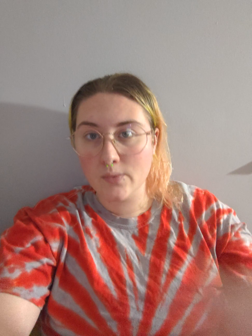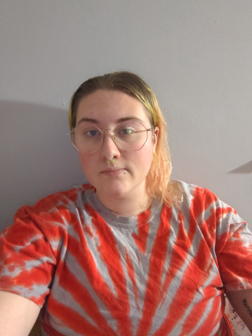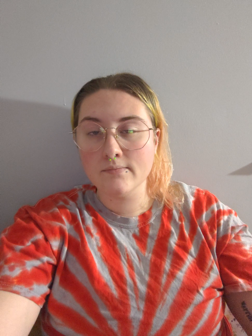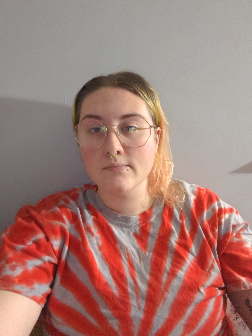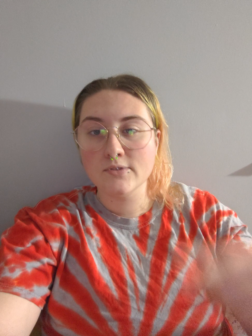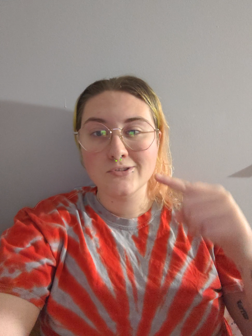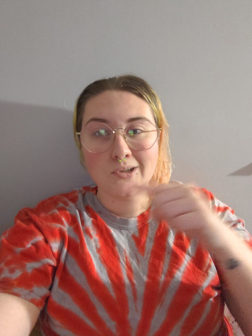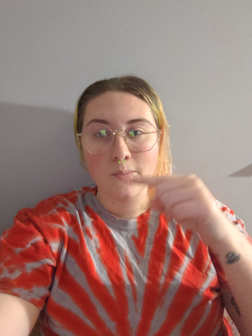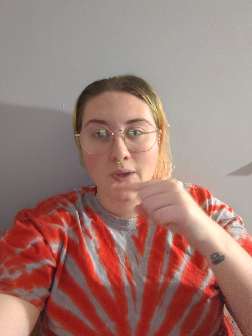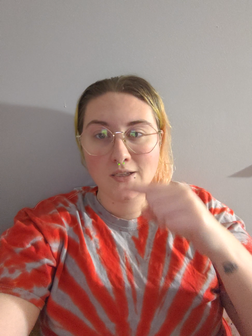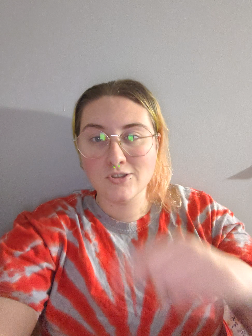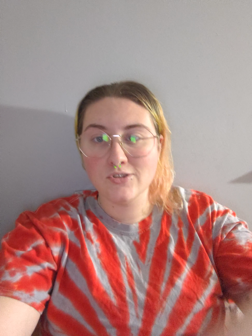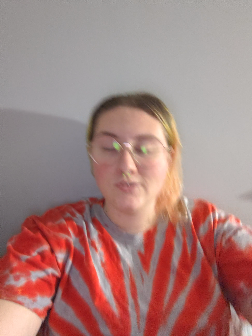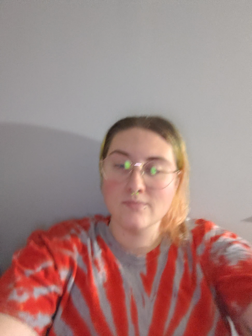toothbrush